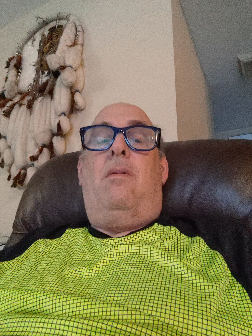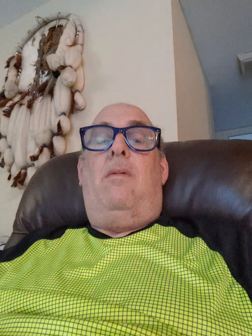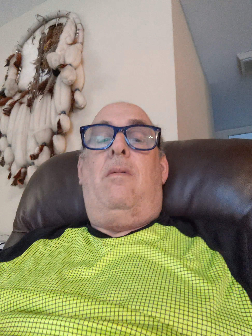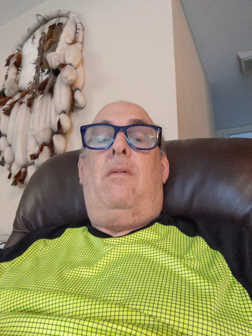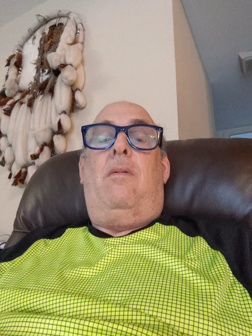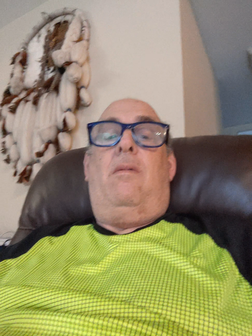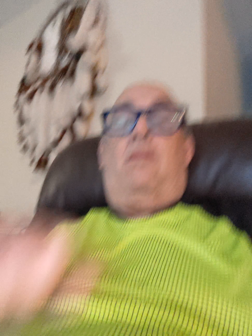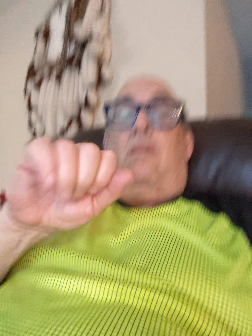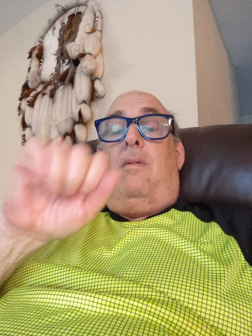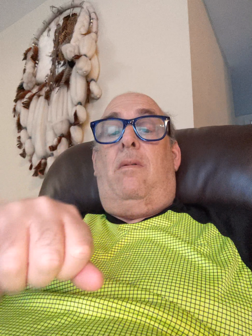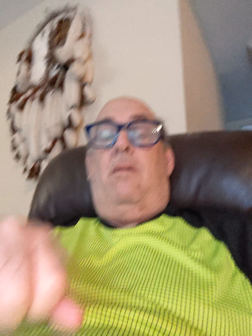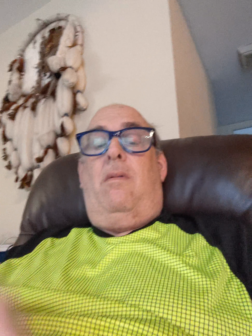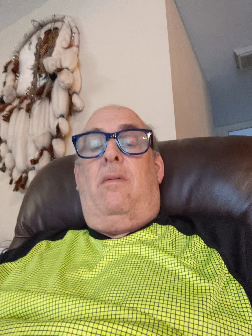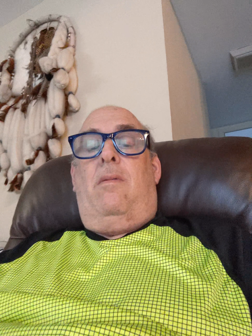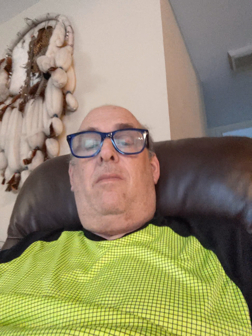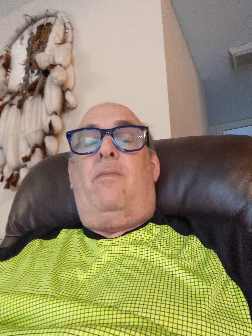can